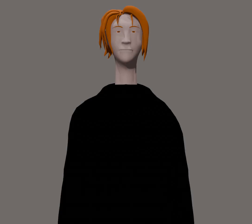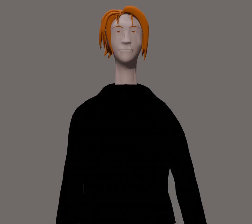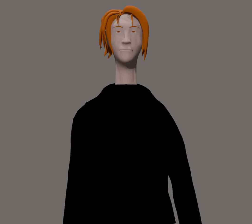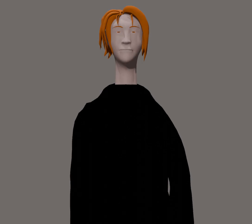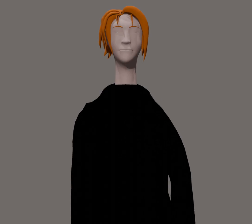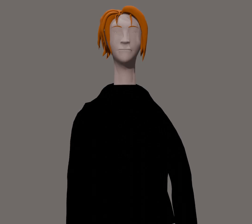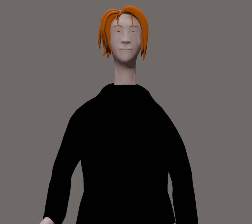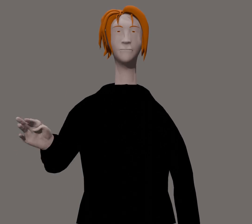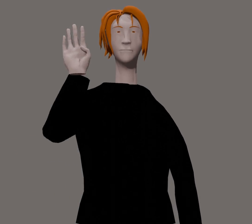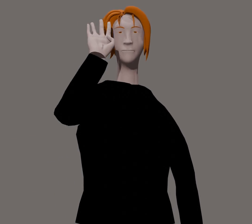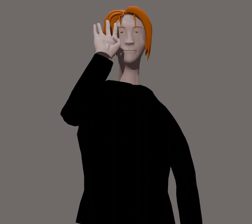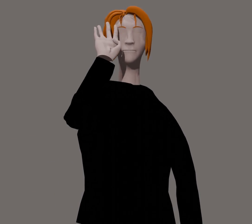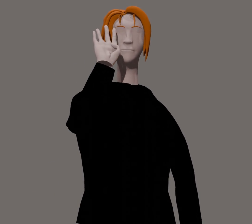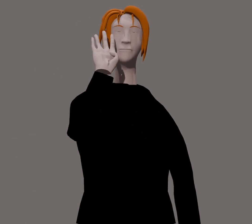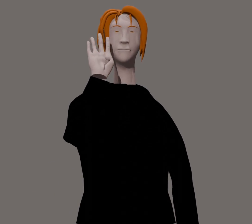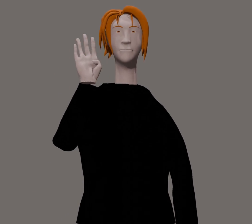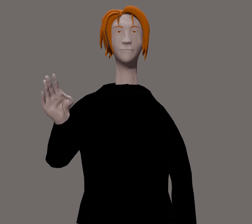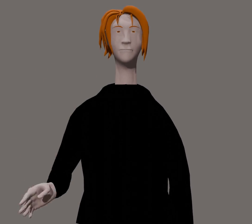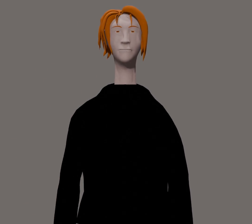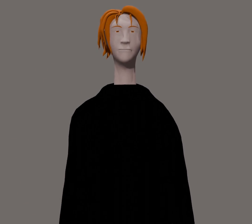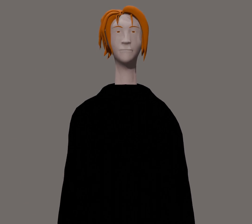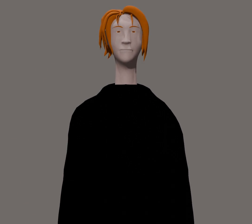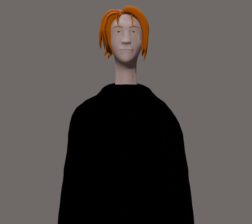Brown